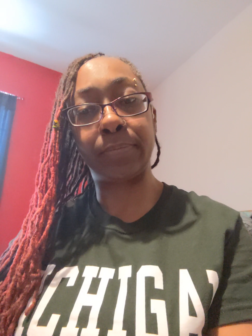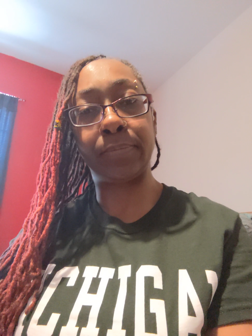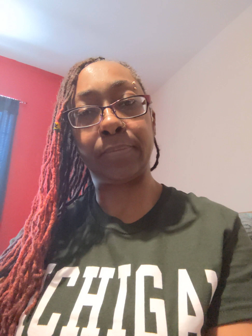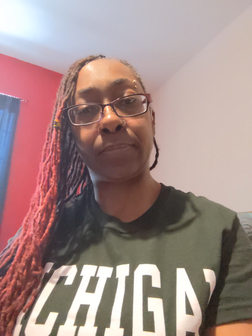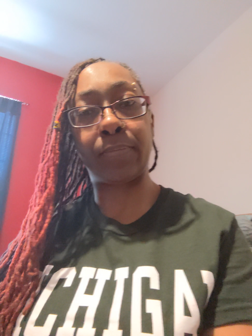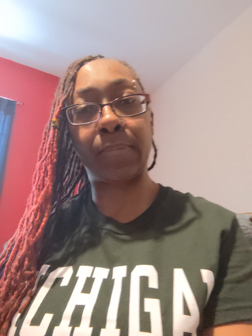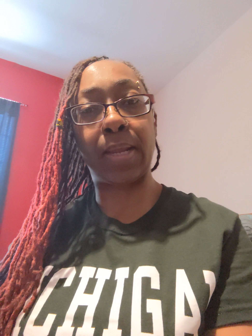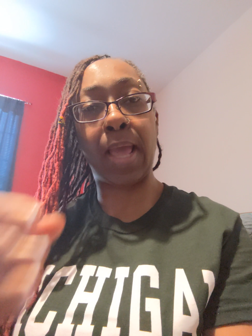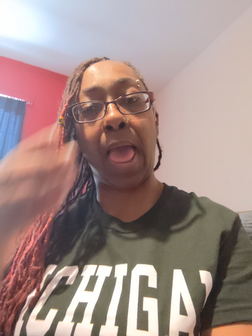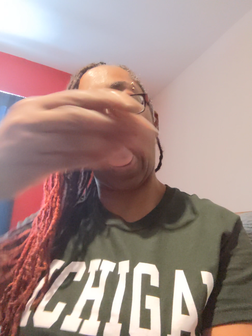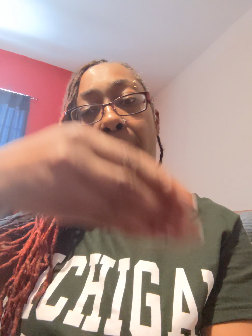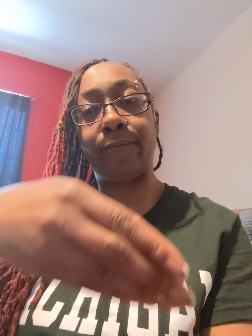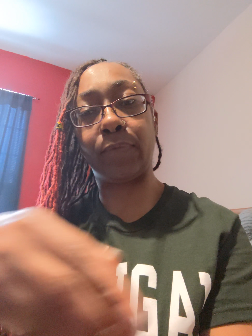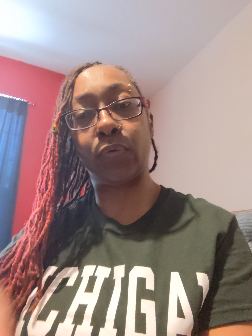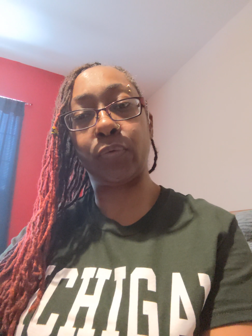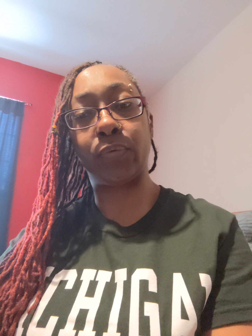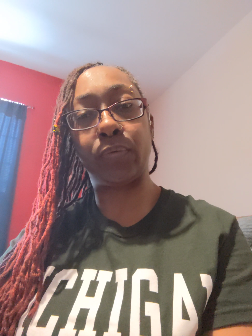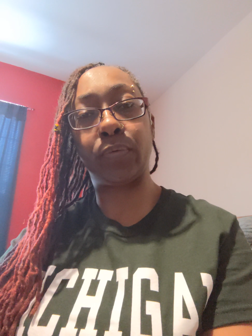after